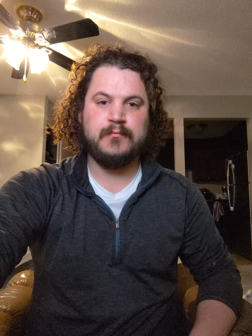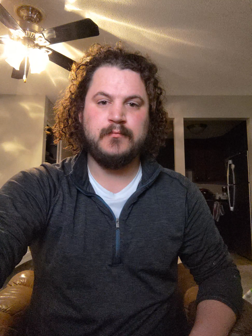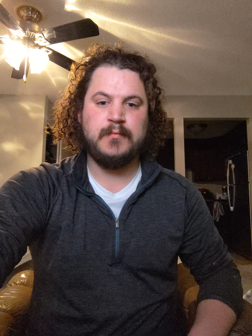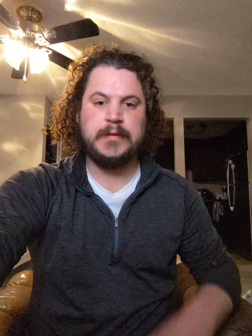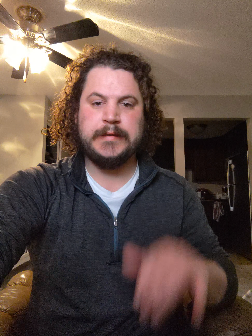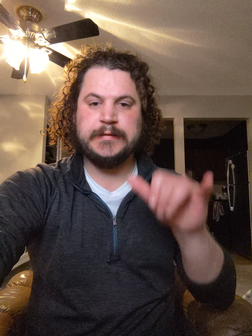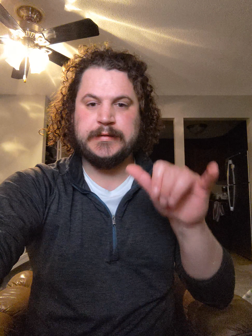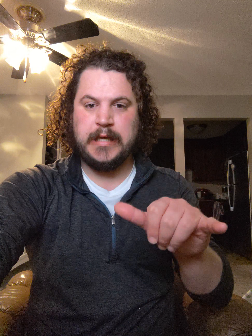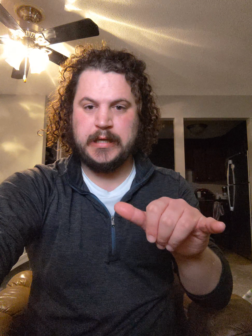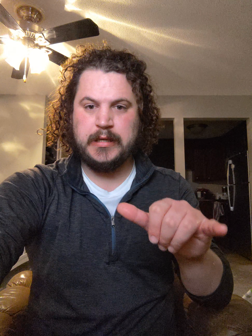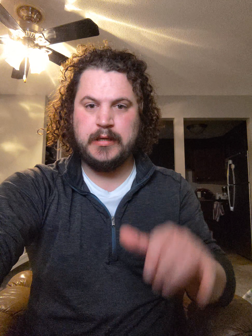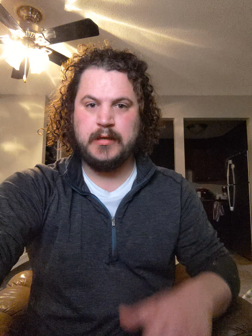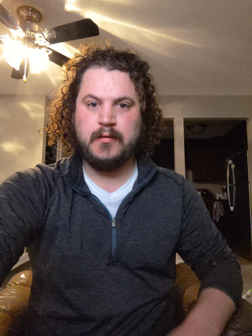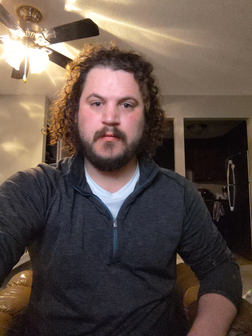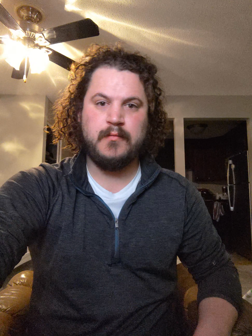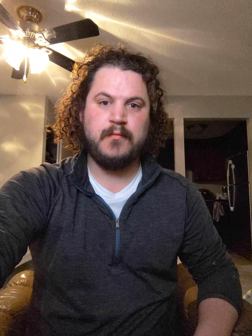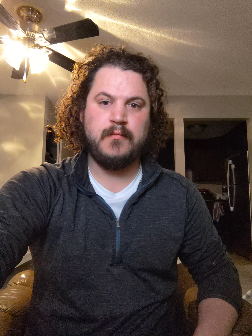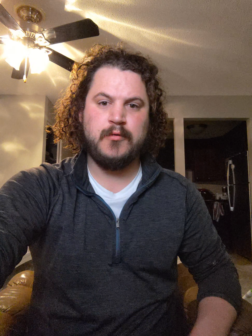stay